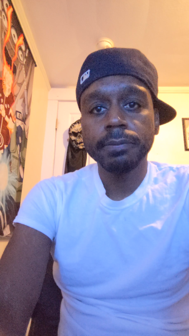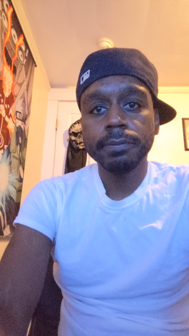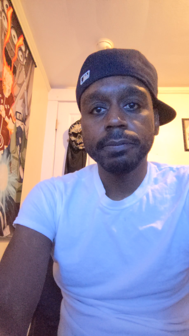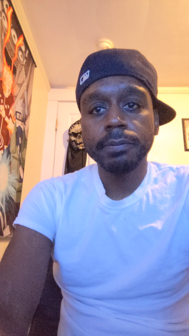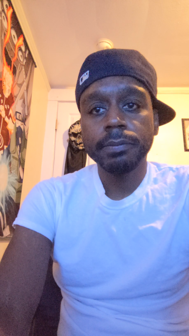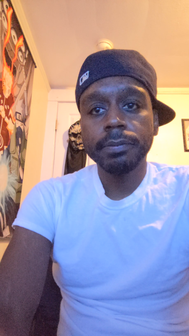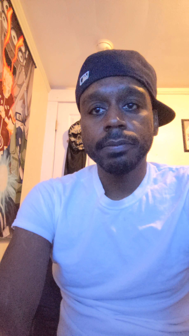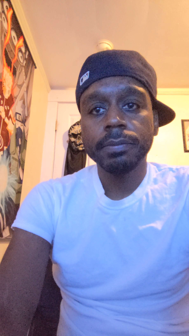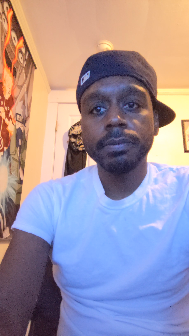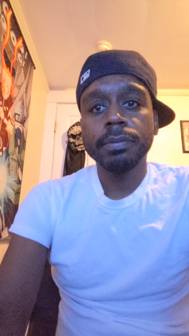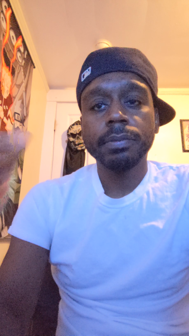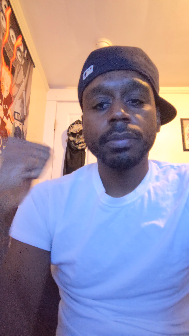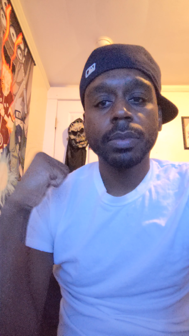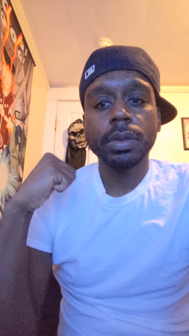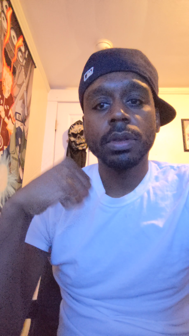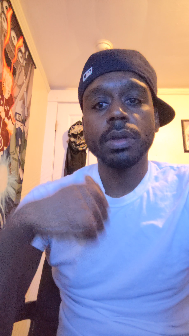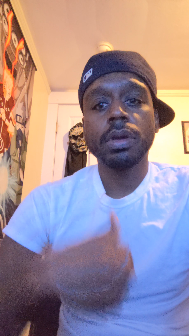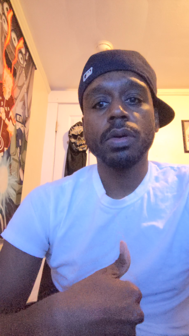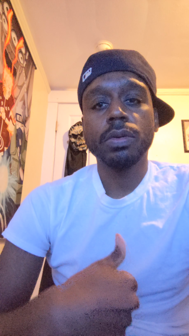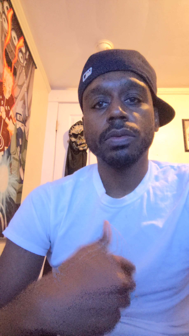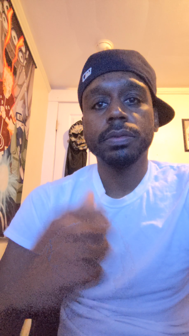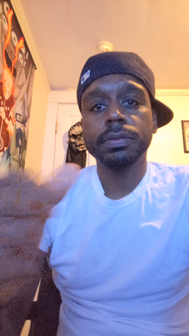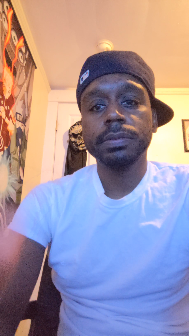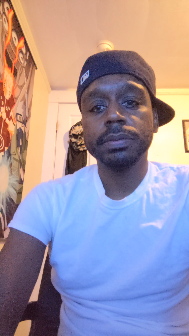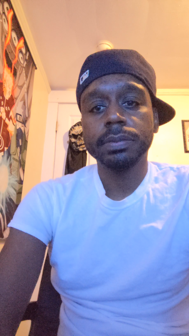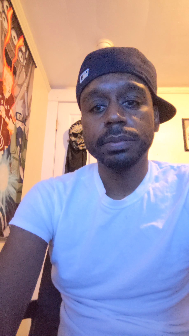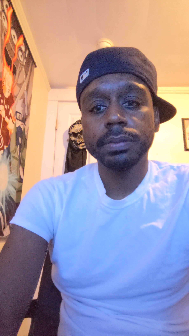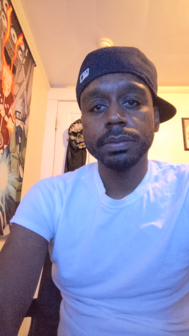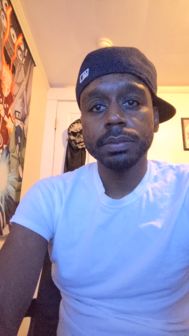coats